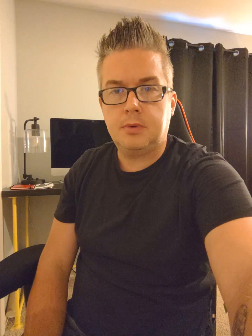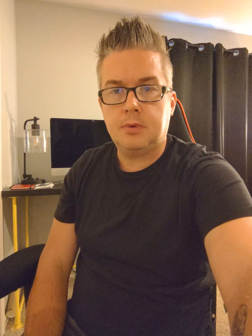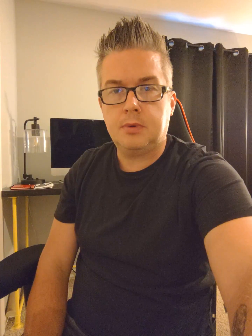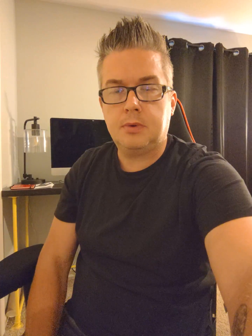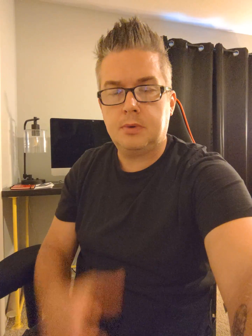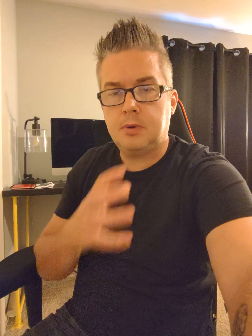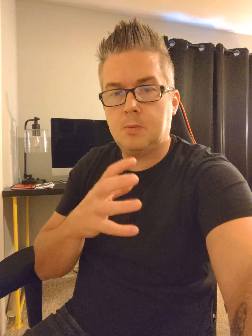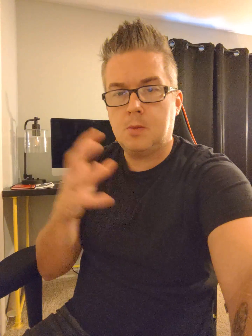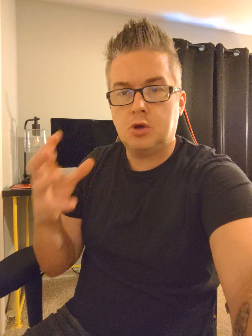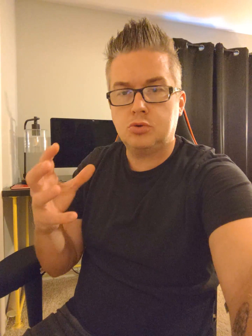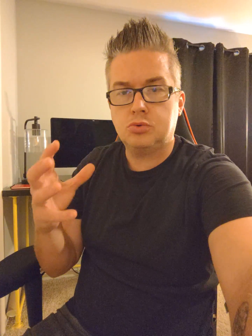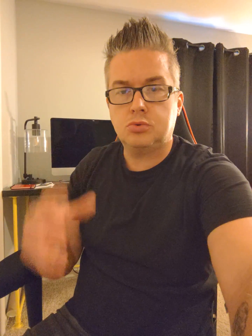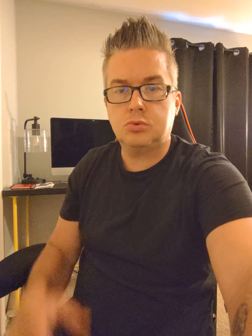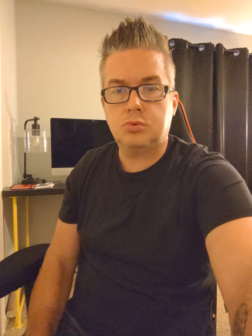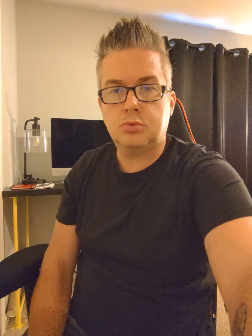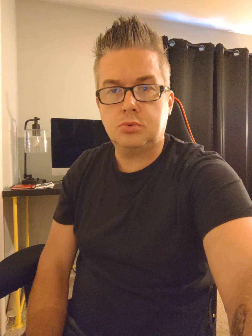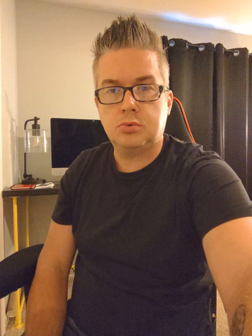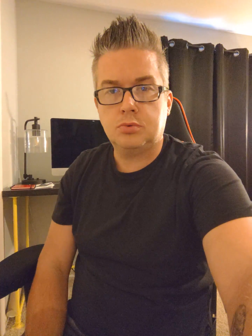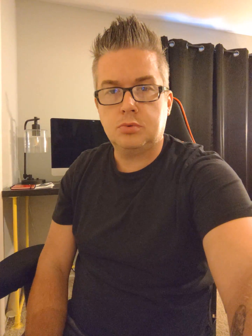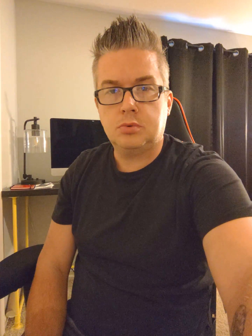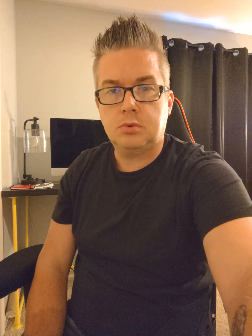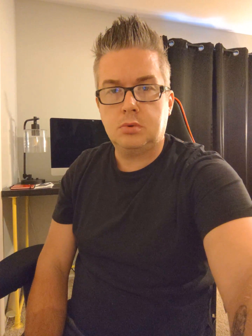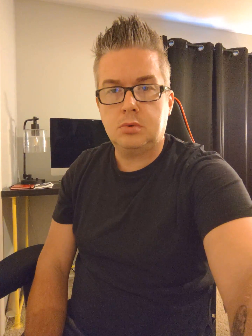much